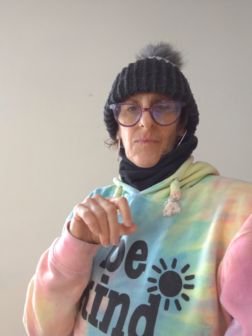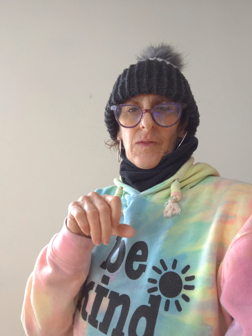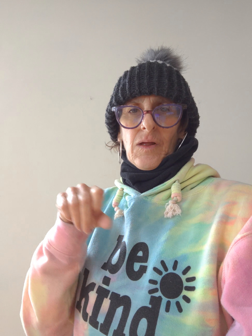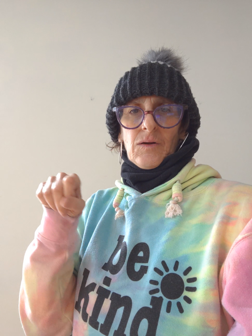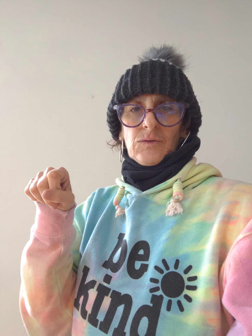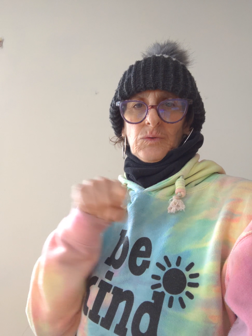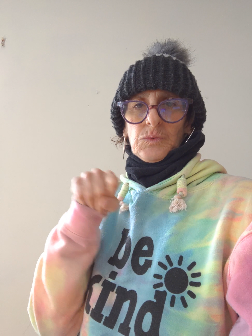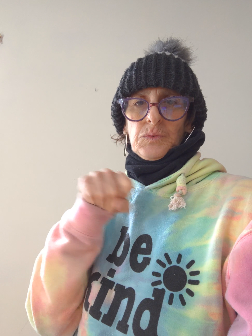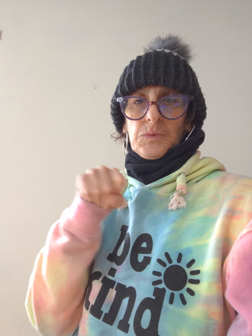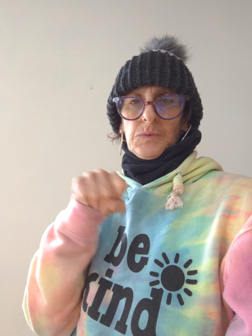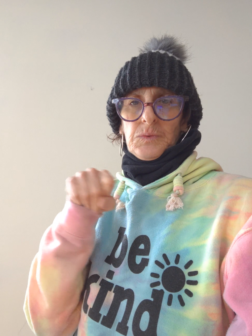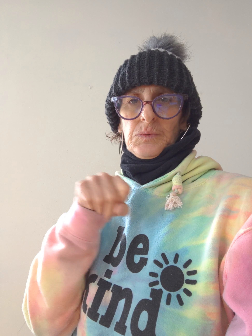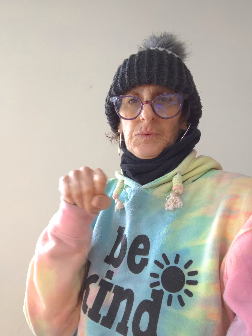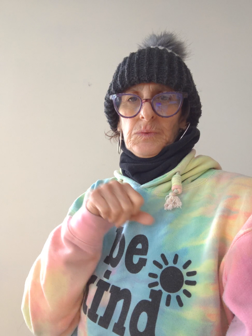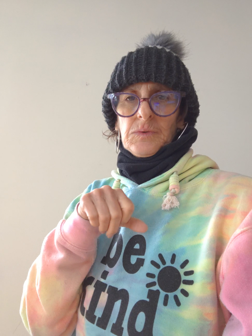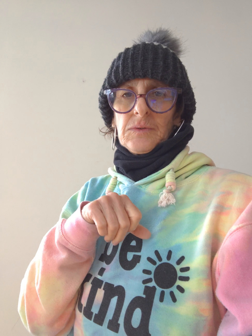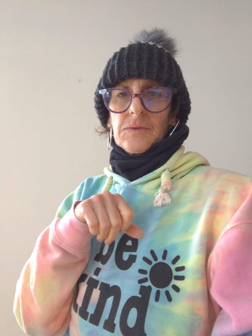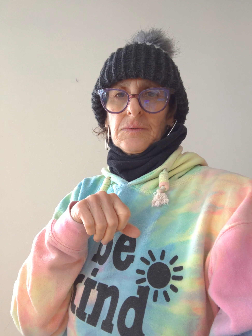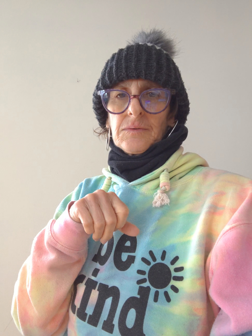shoe